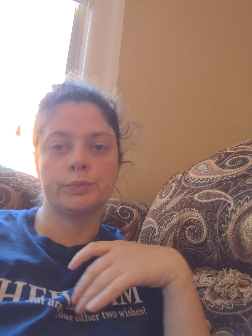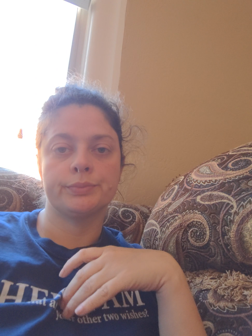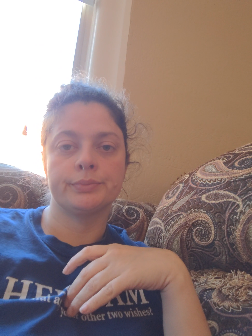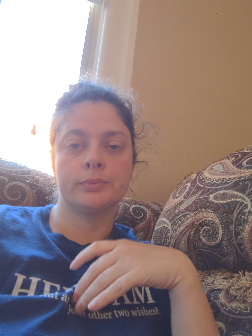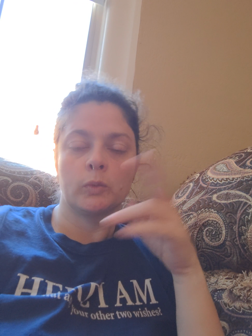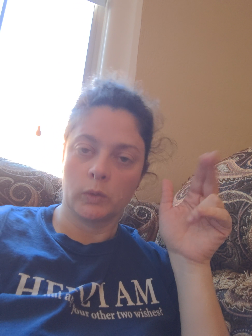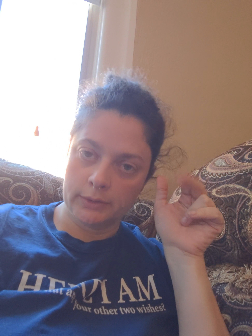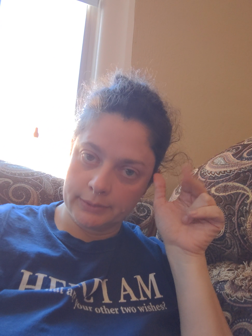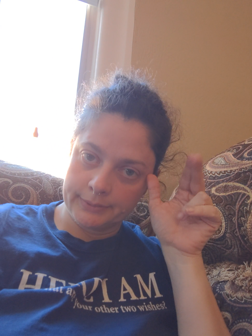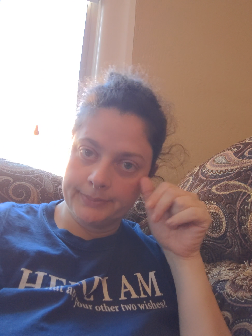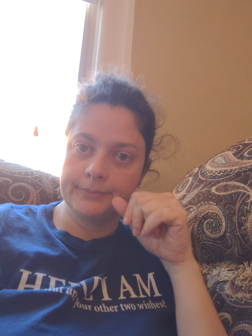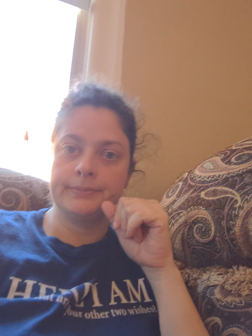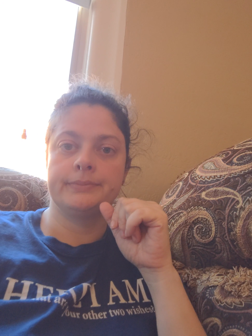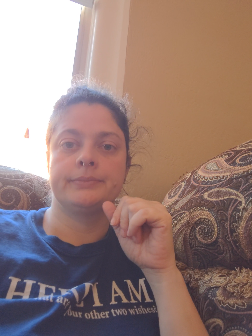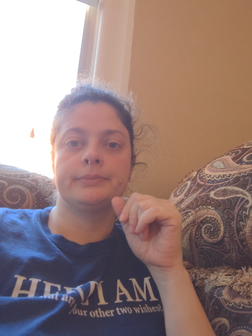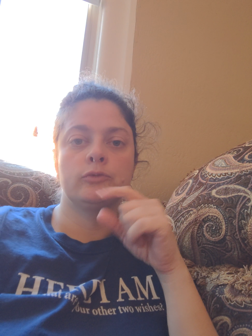horse